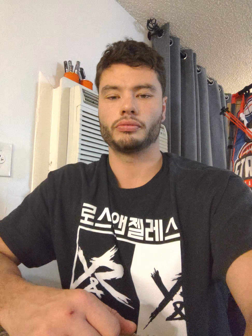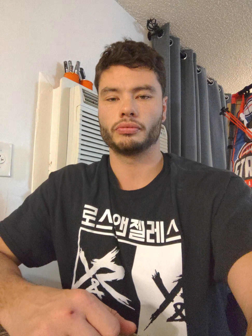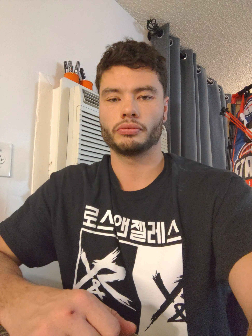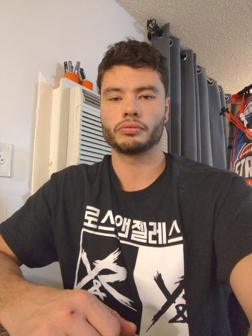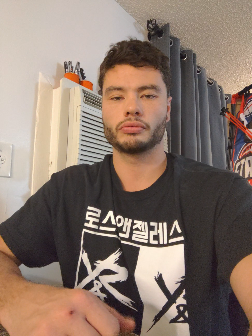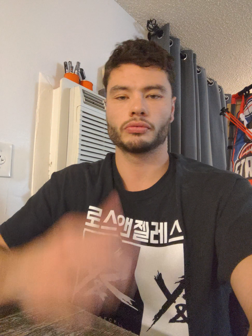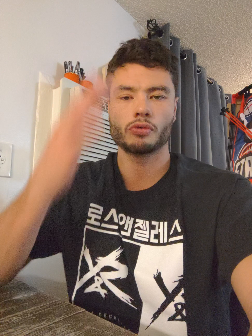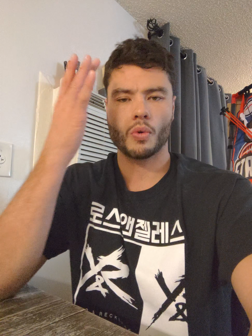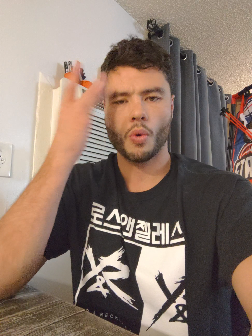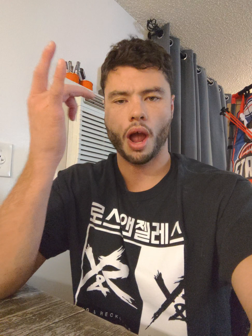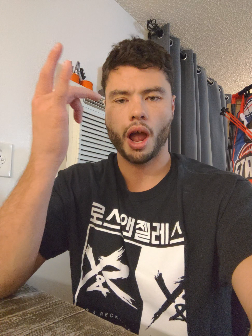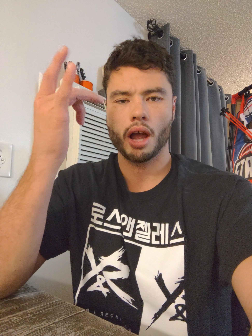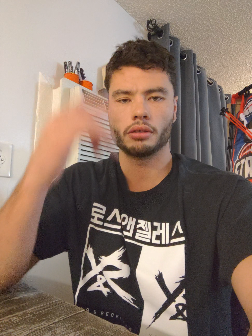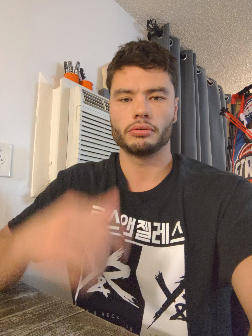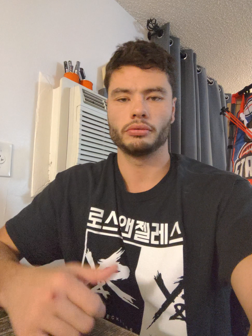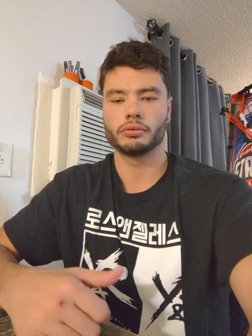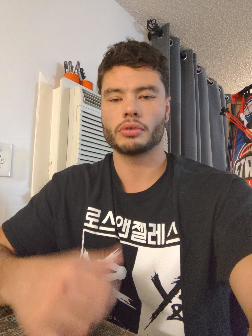why